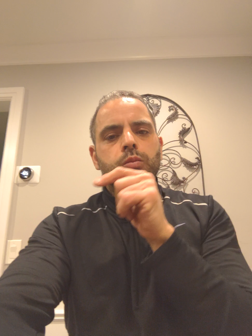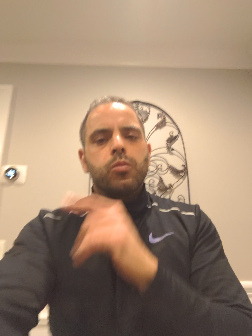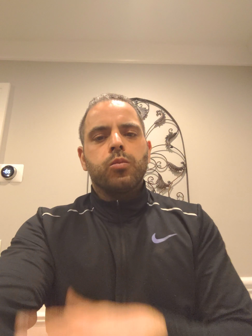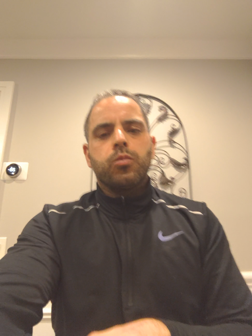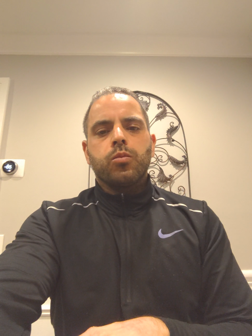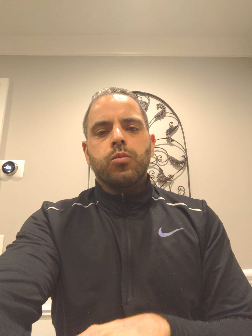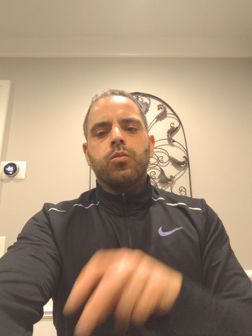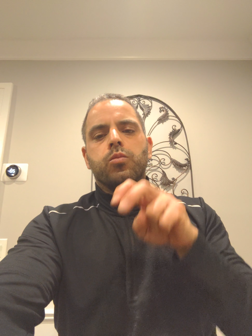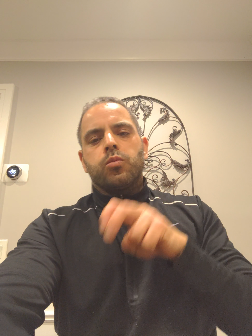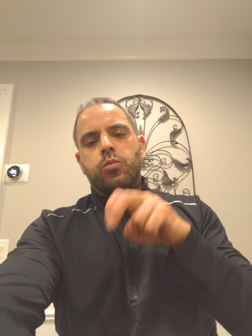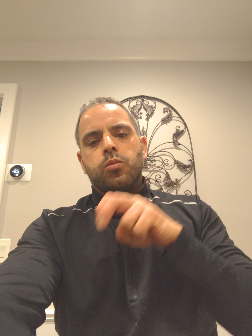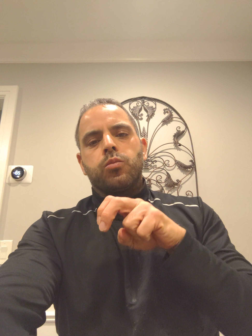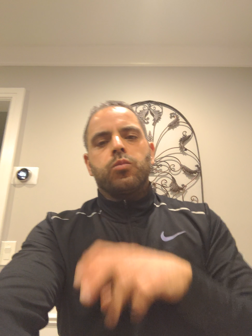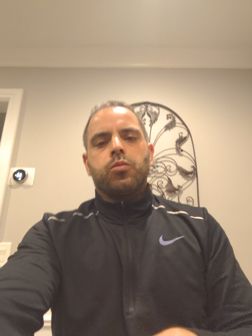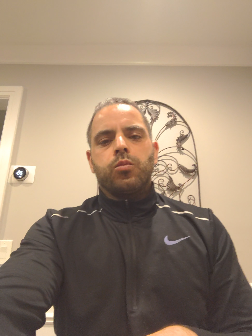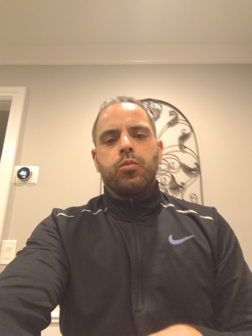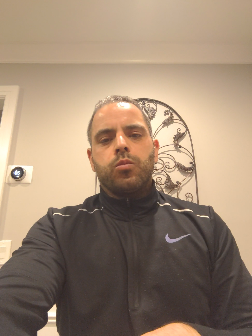chair